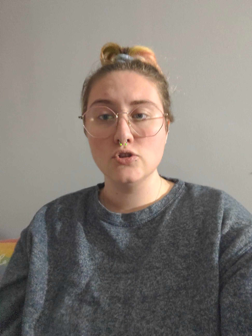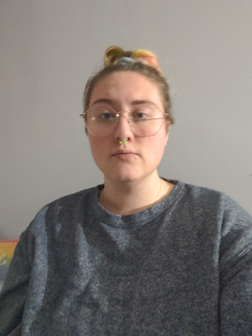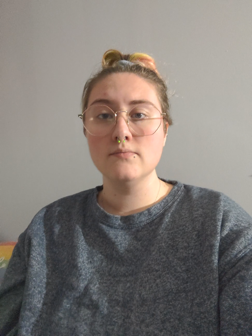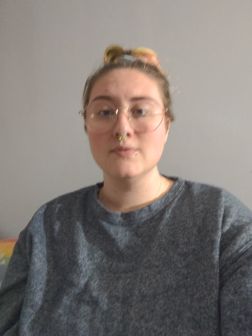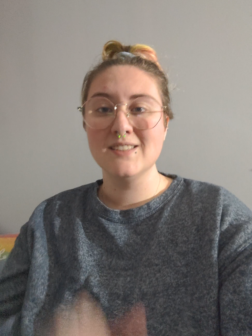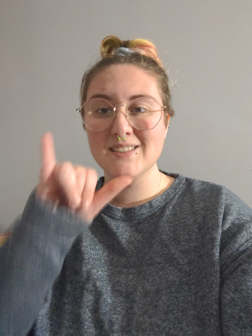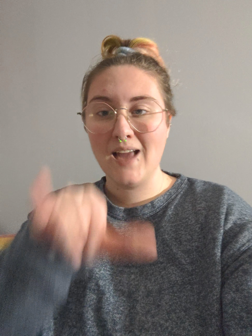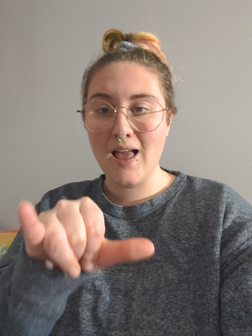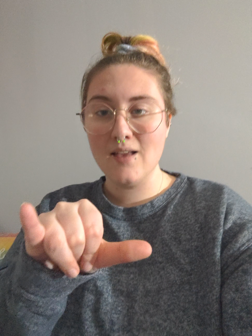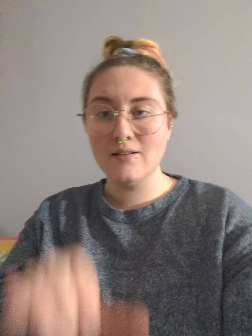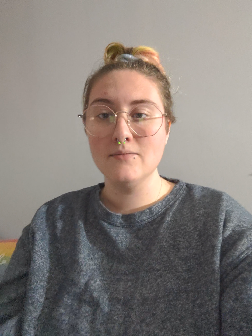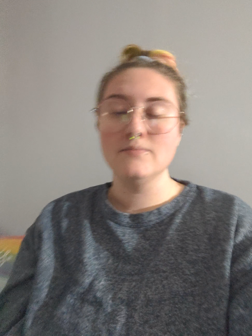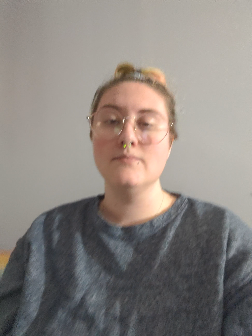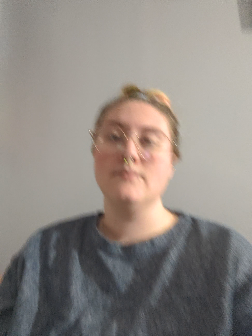stay